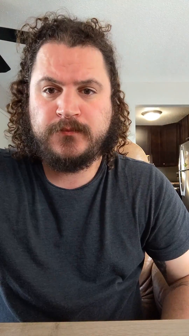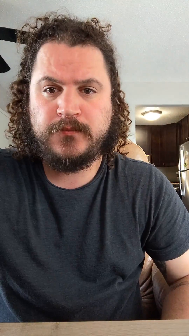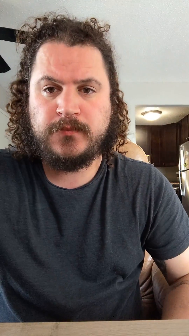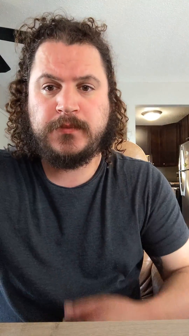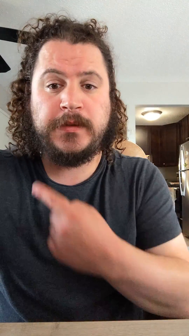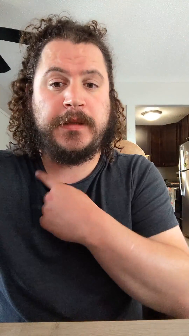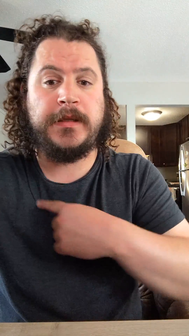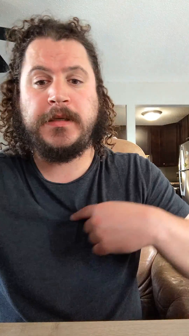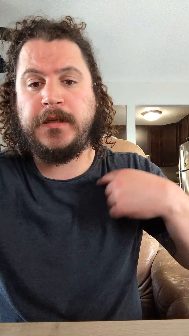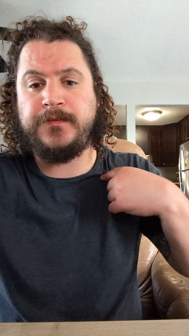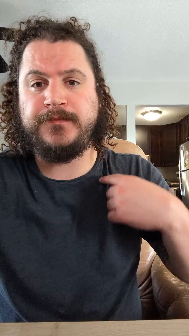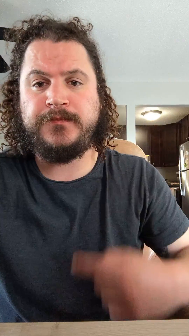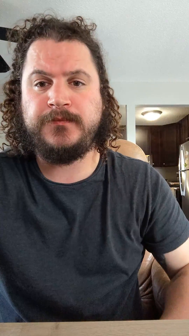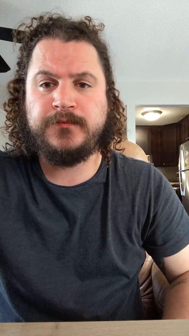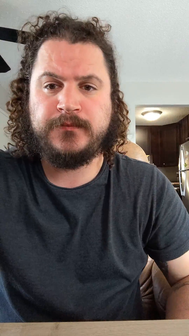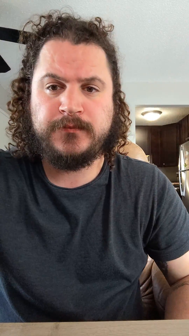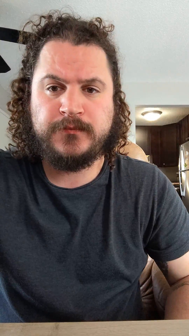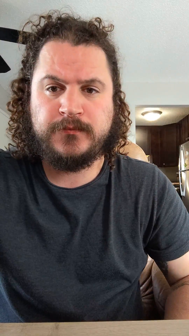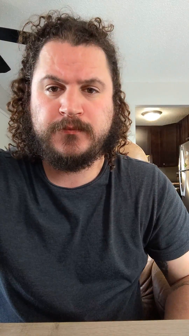necklace